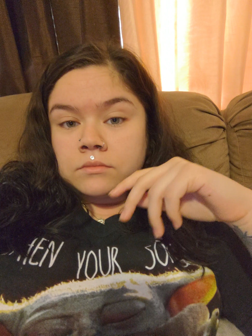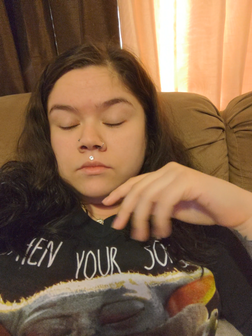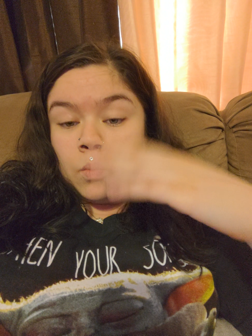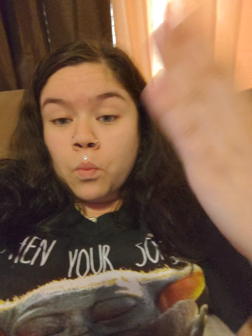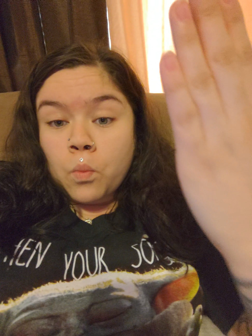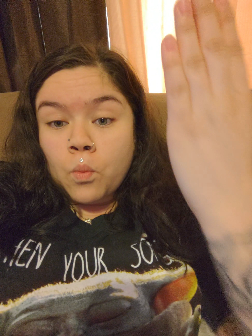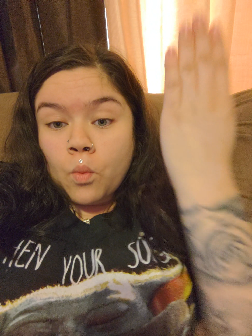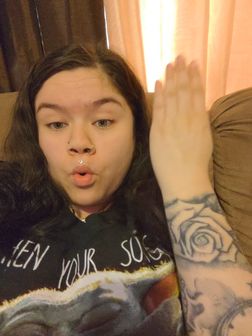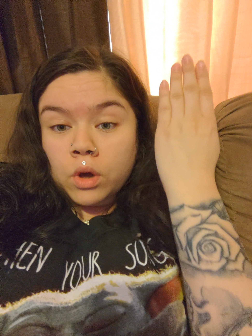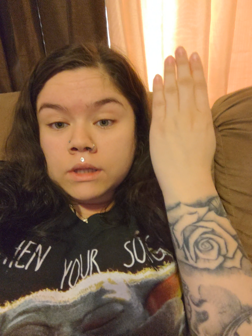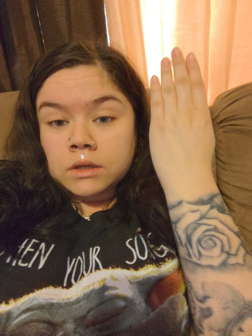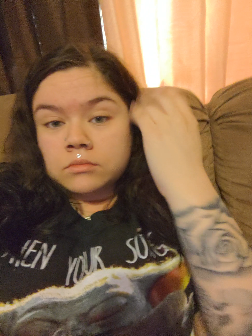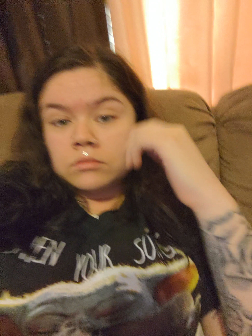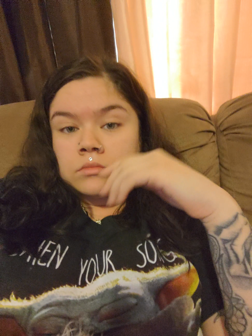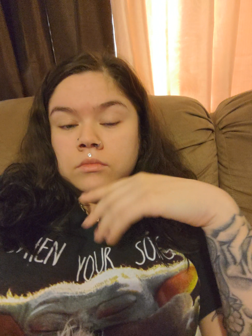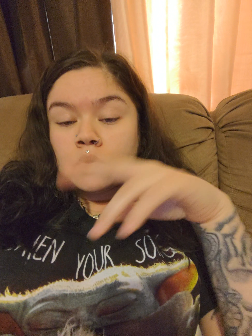morning